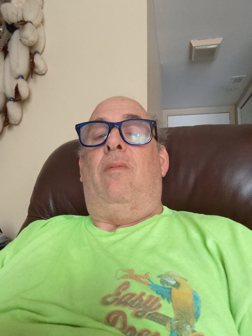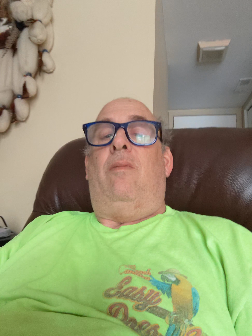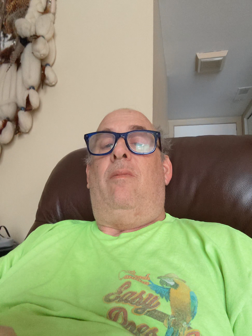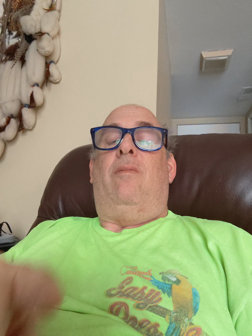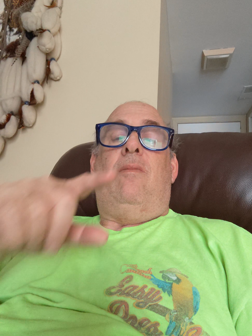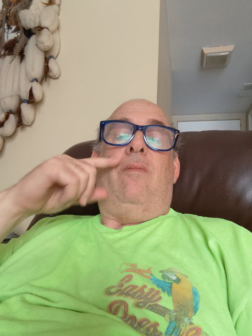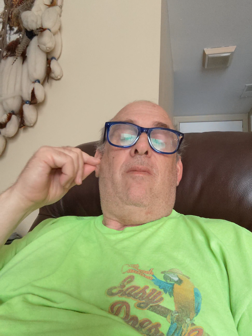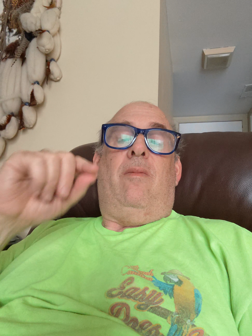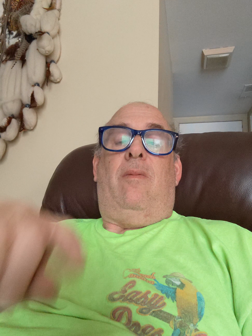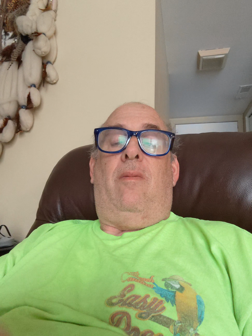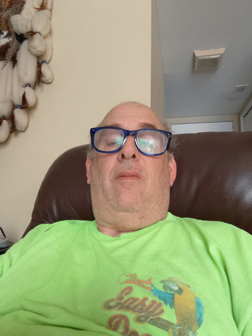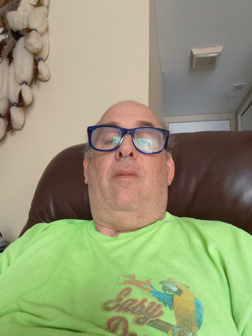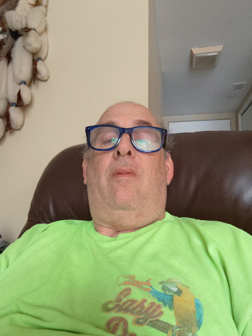cat